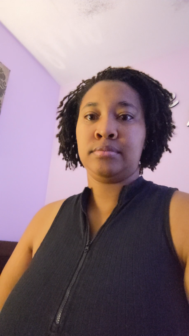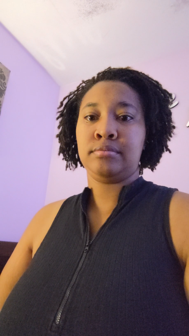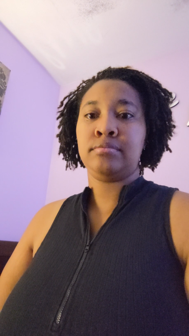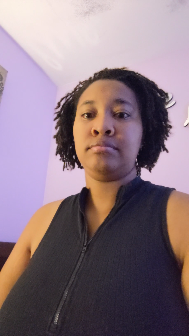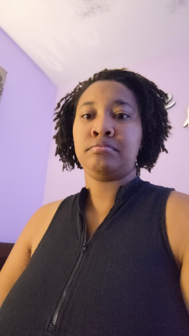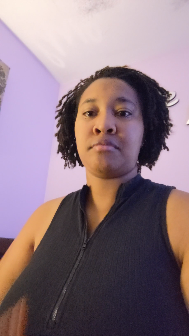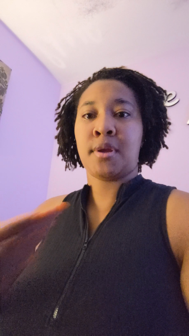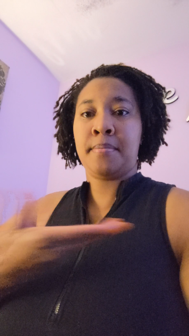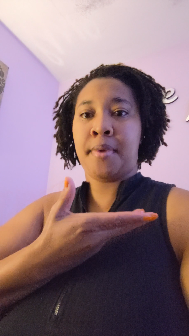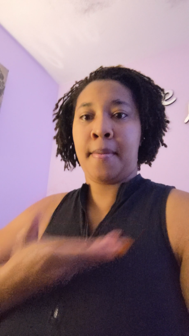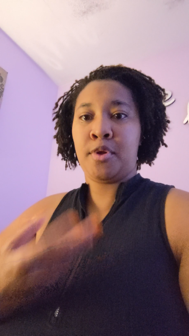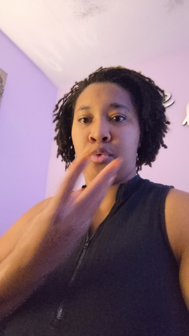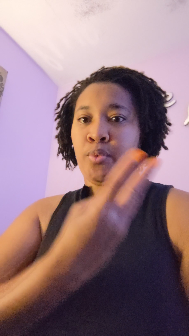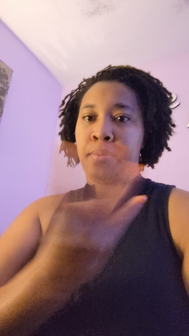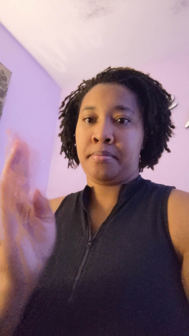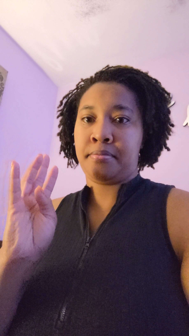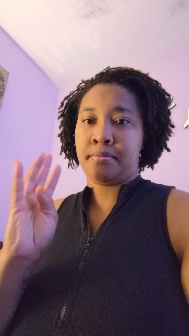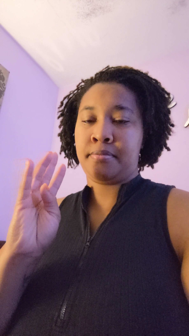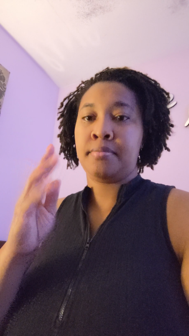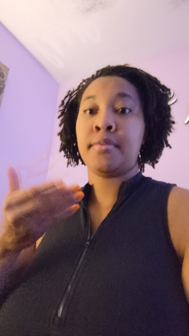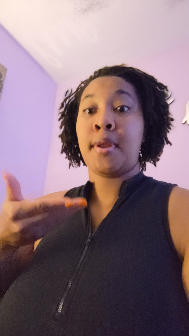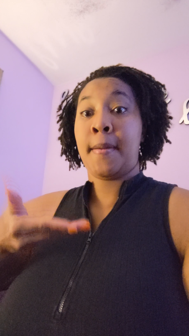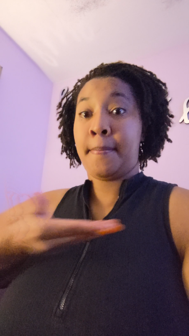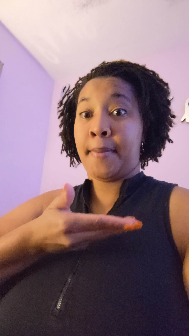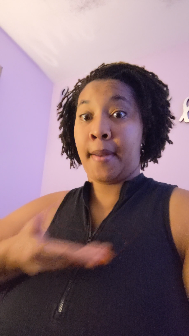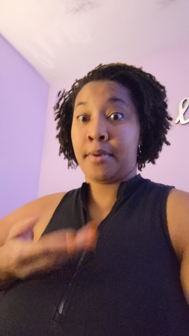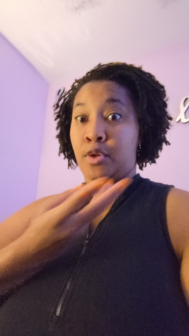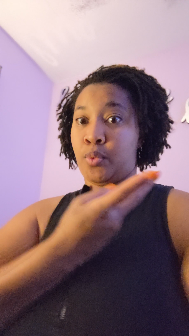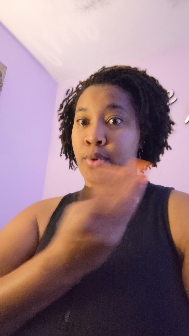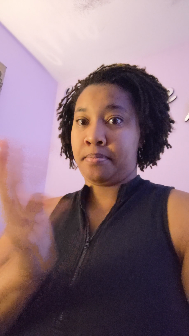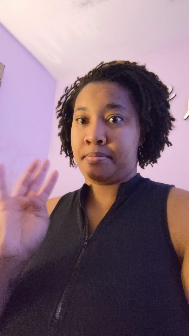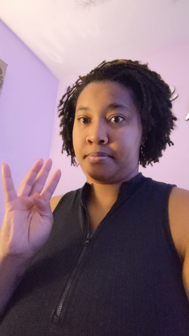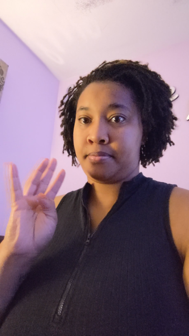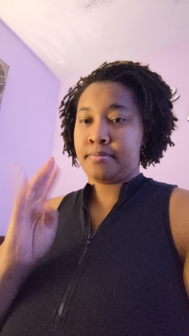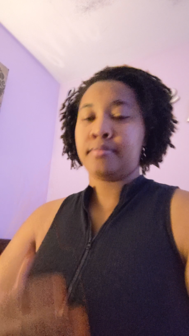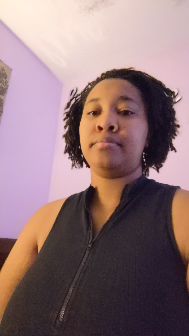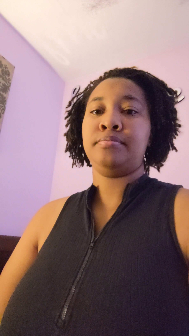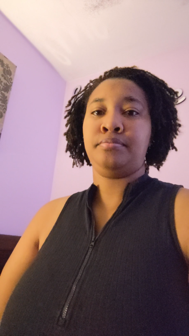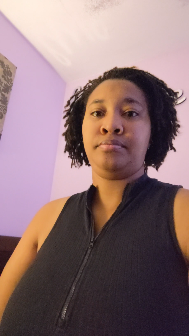crib